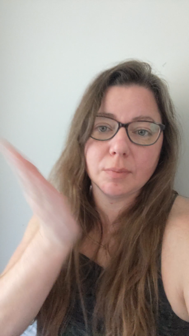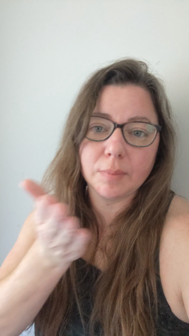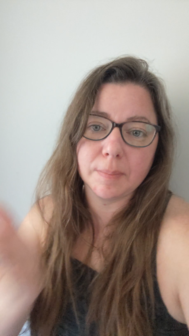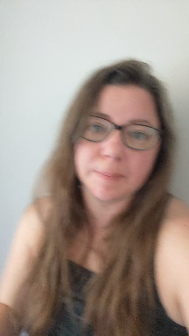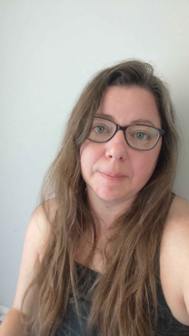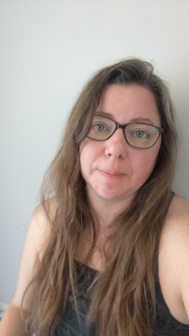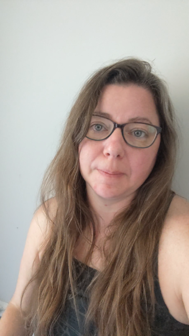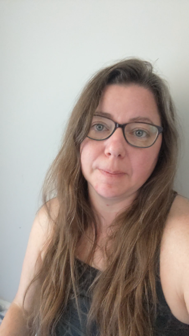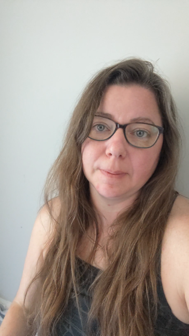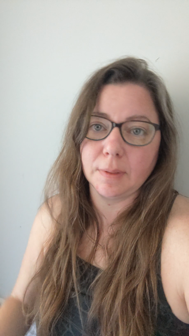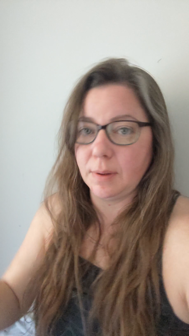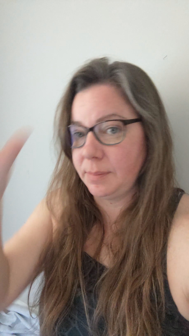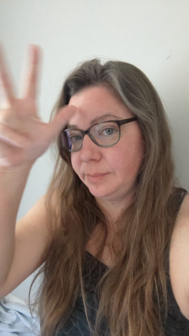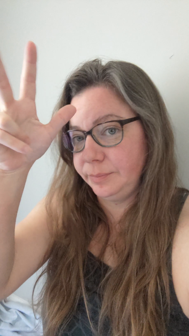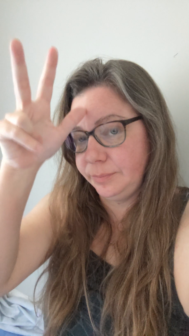rooster